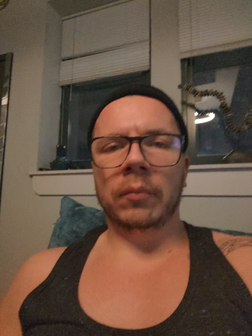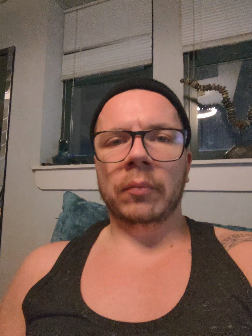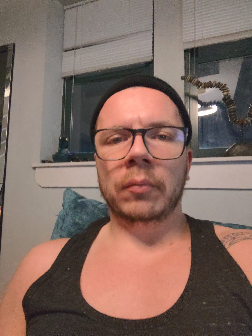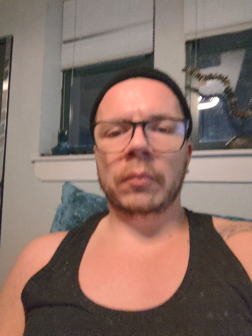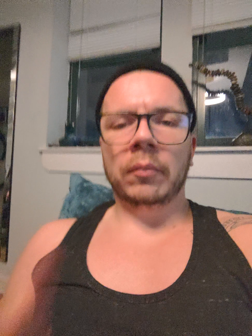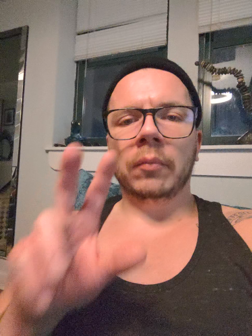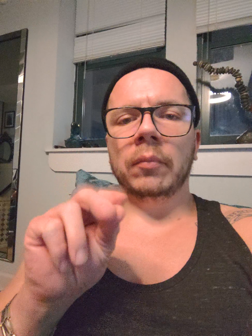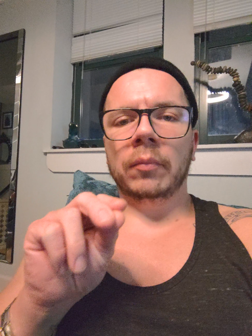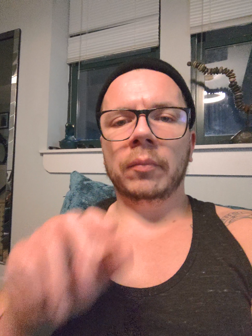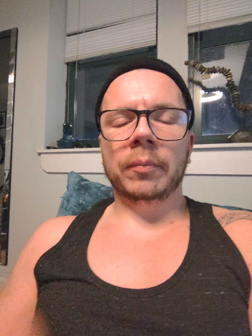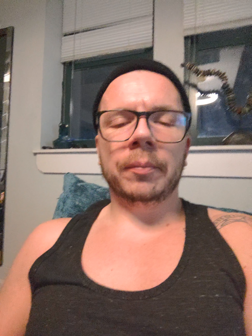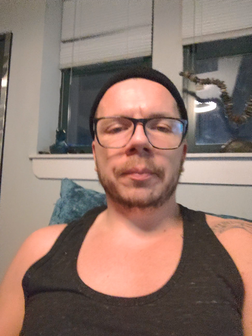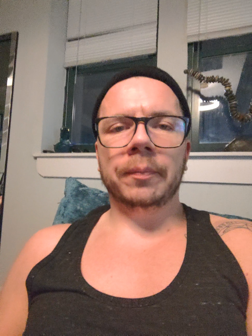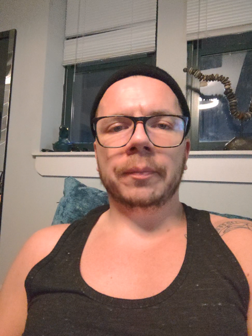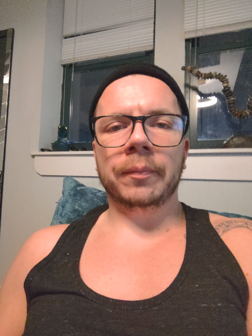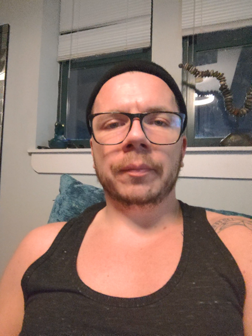no